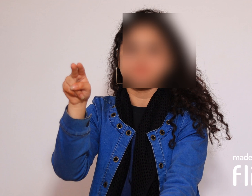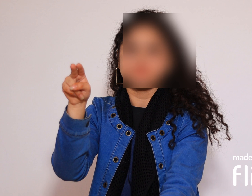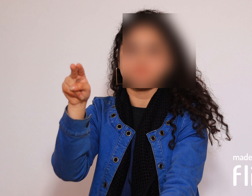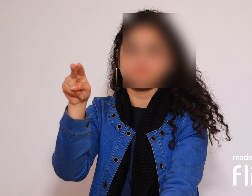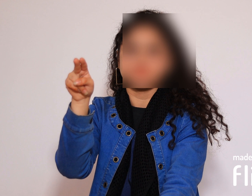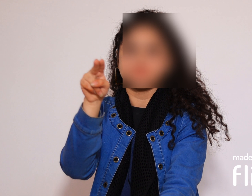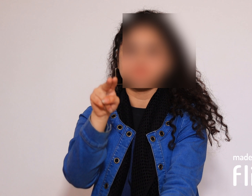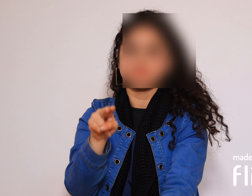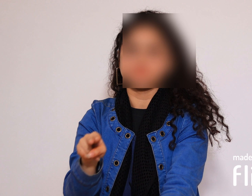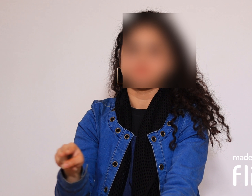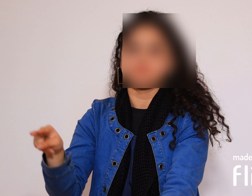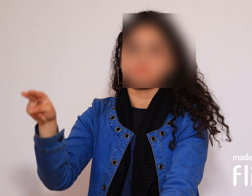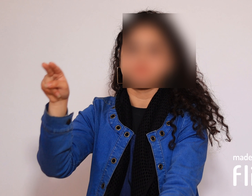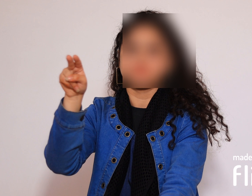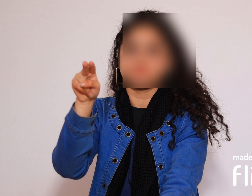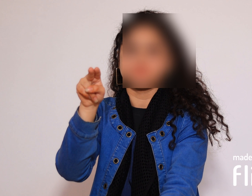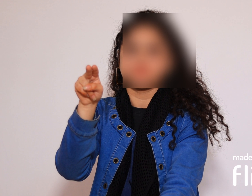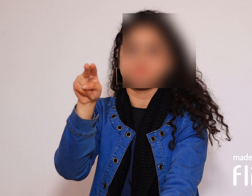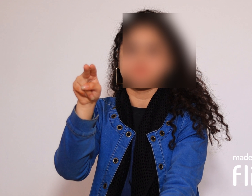ہ